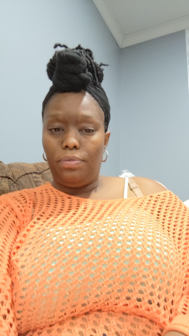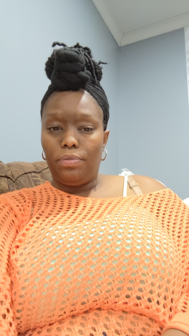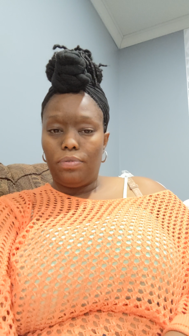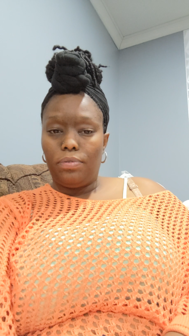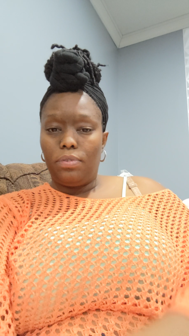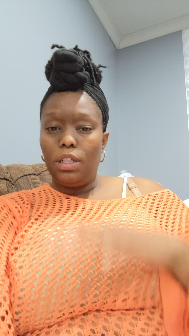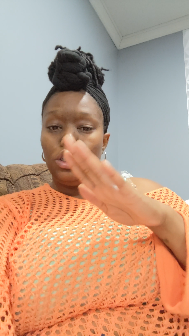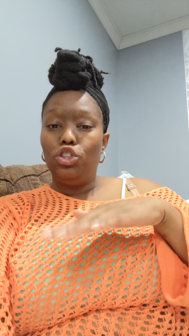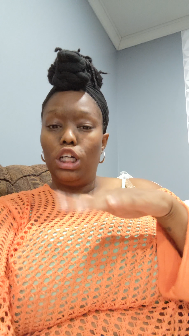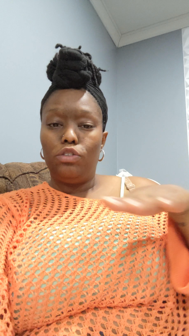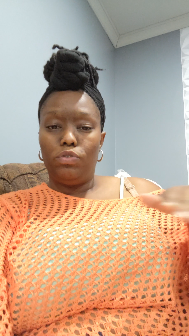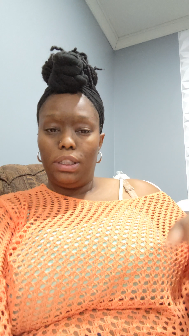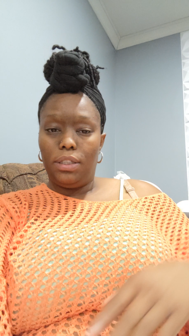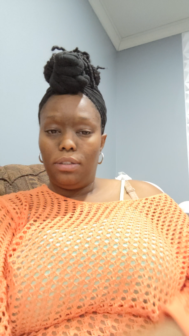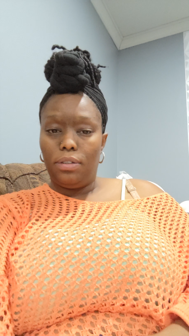children